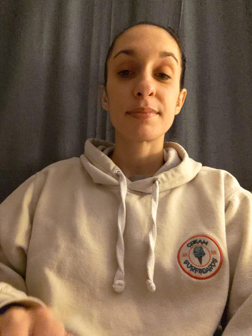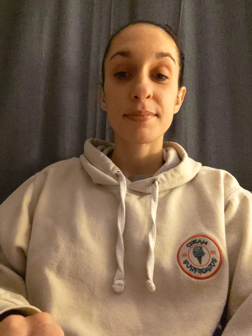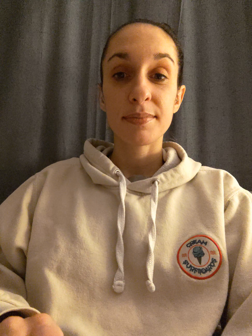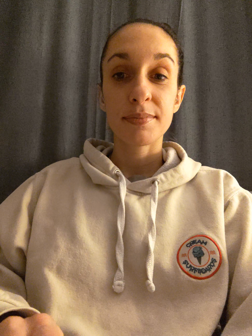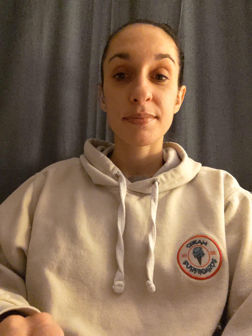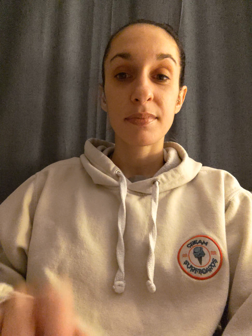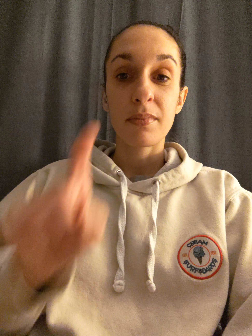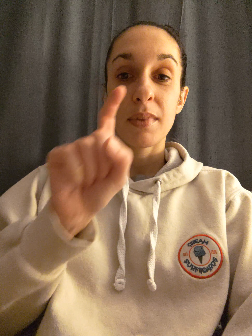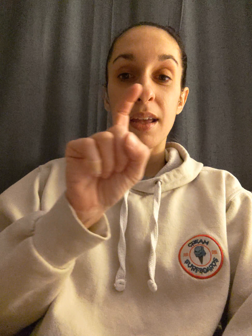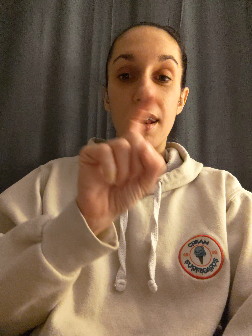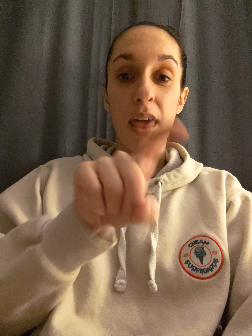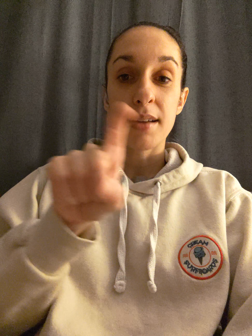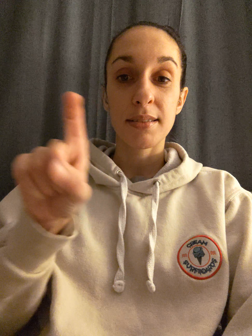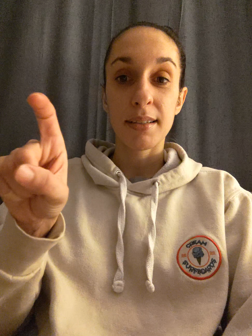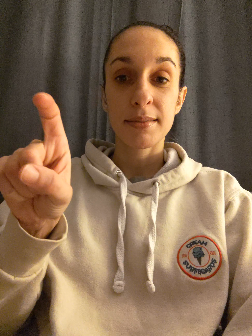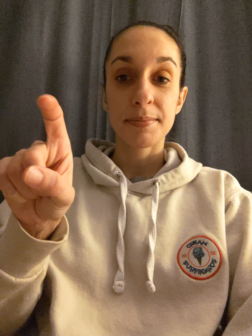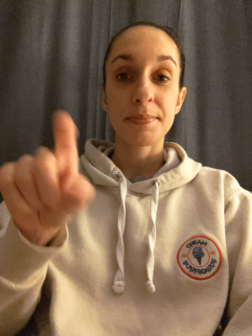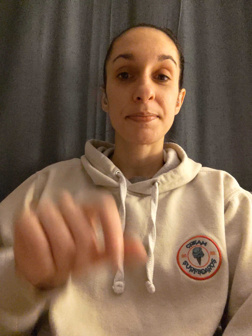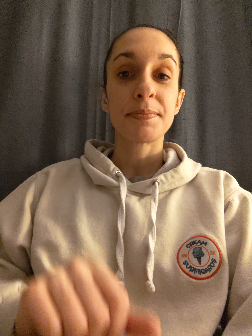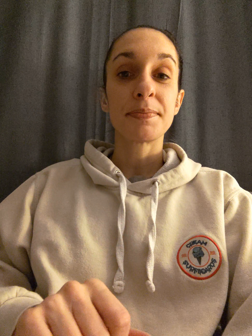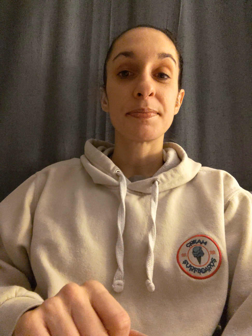closet